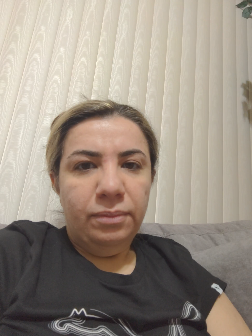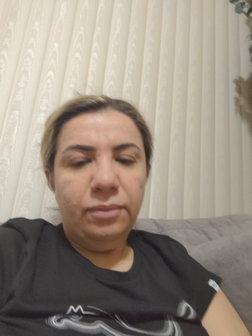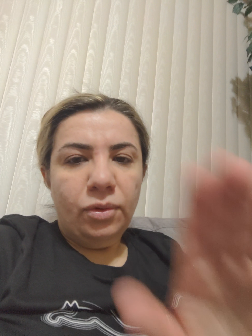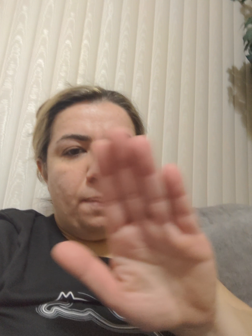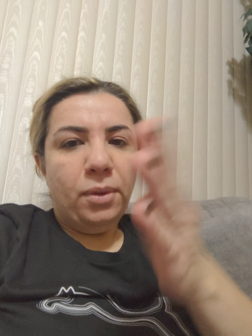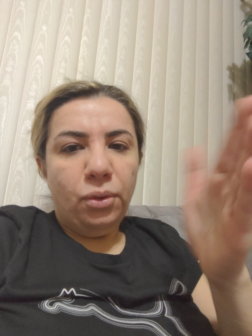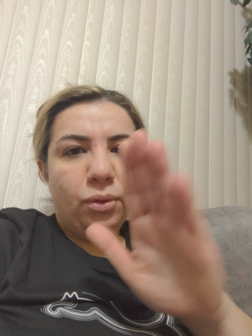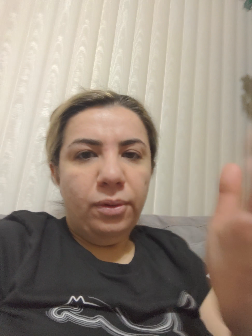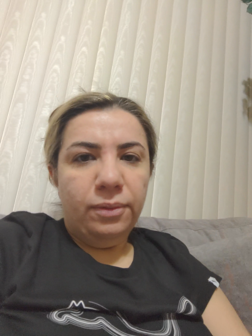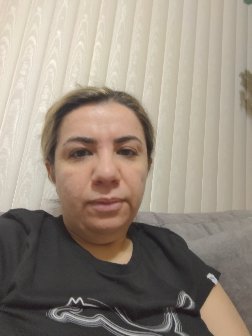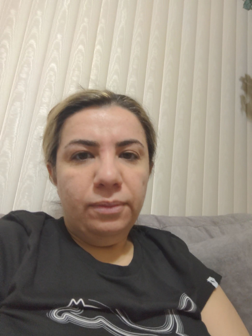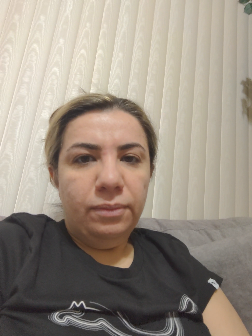book